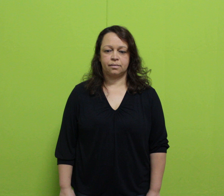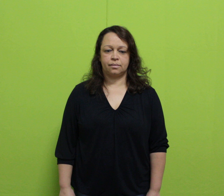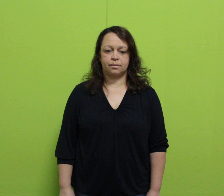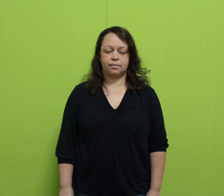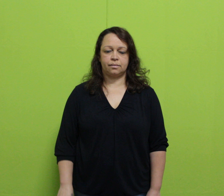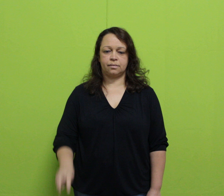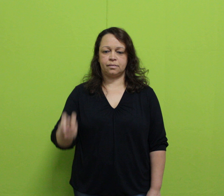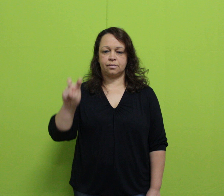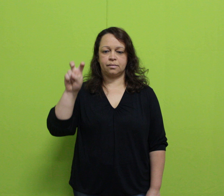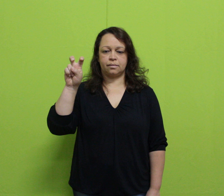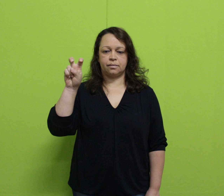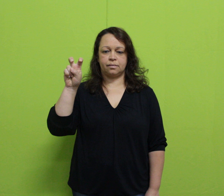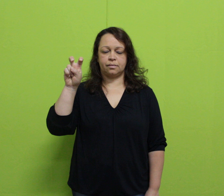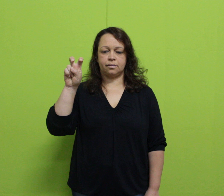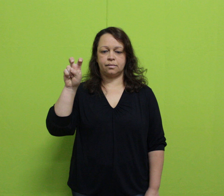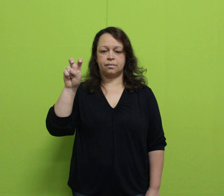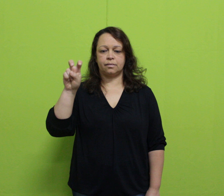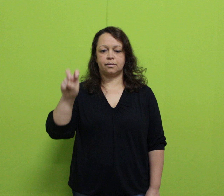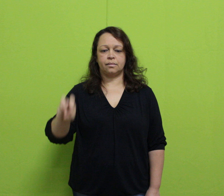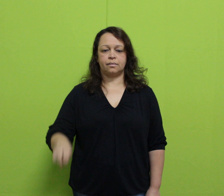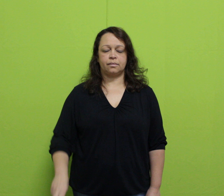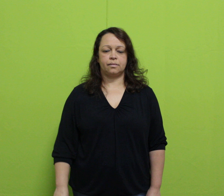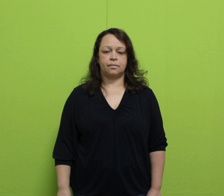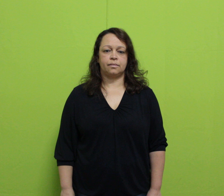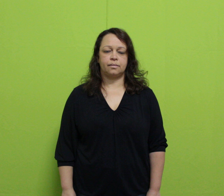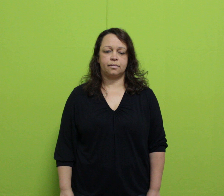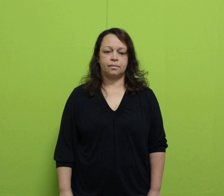cinco